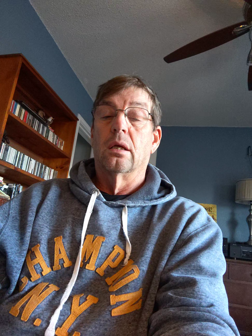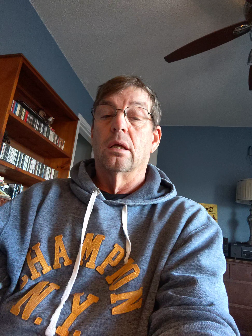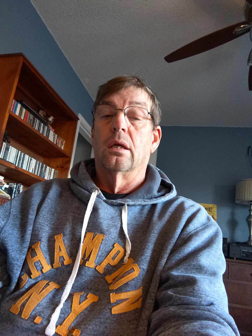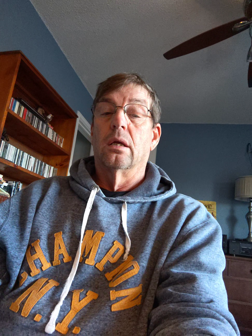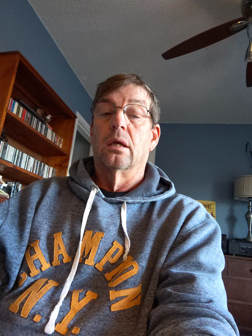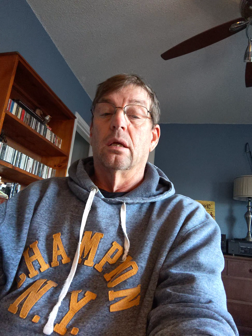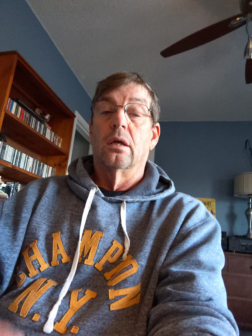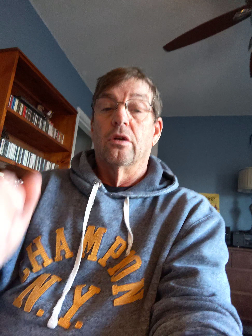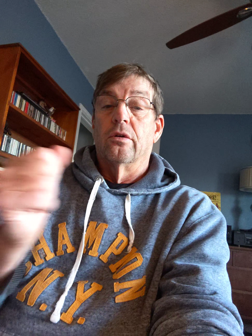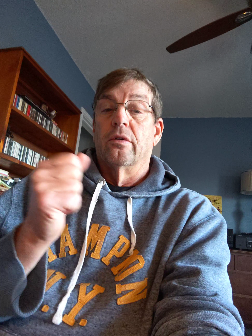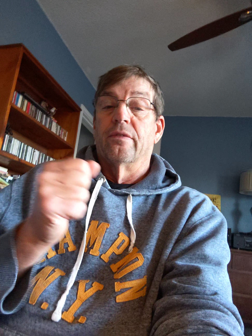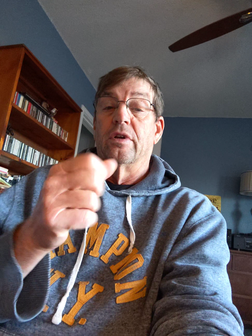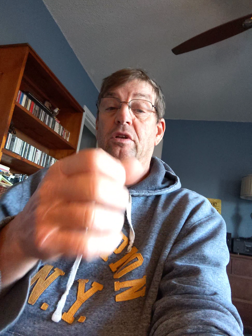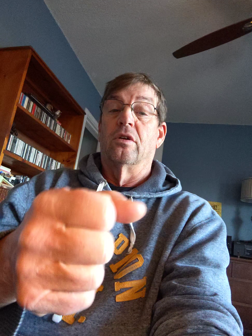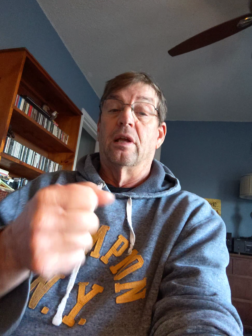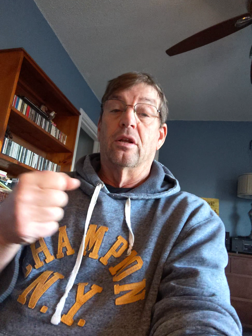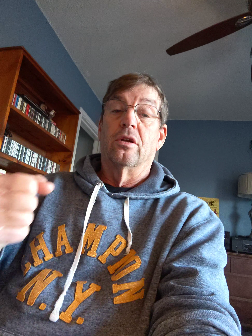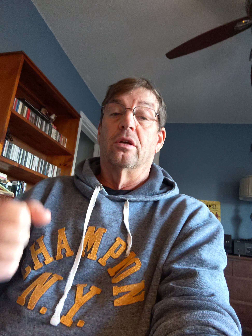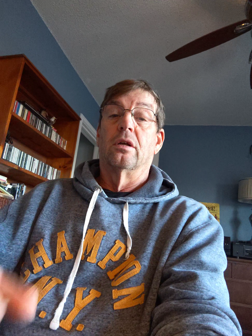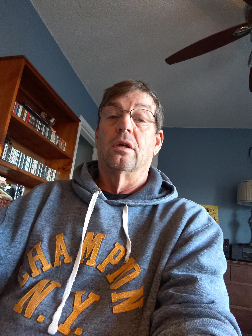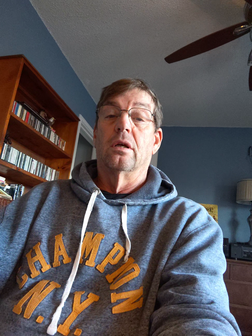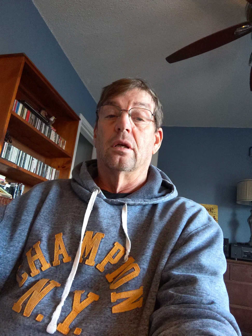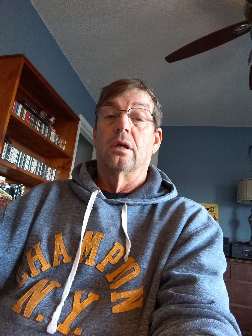refrigerator